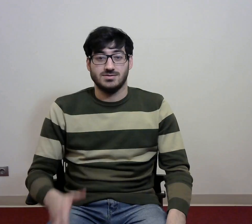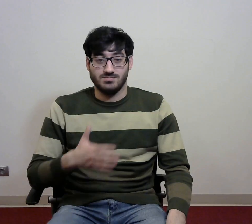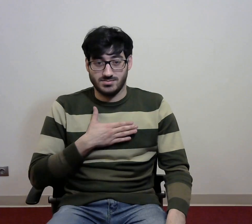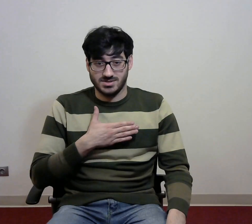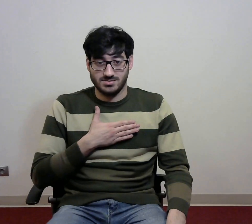mən